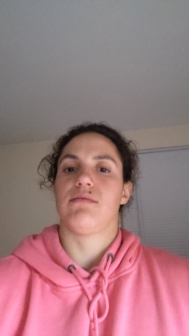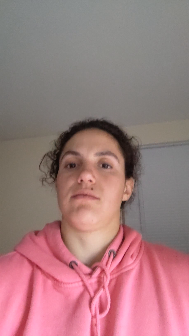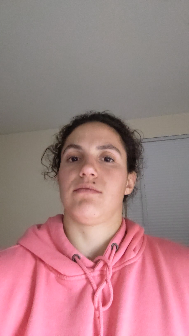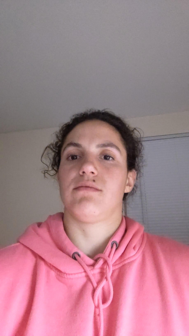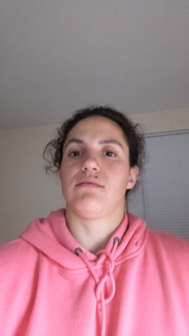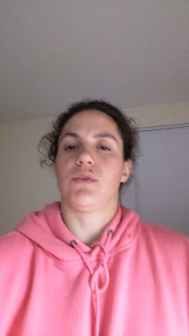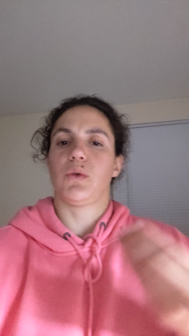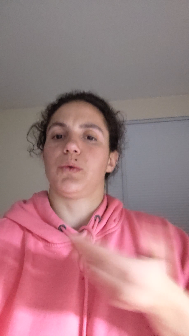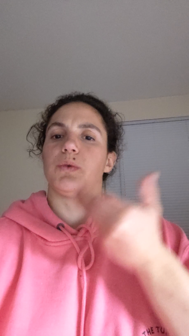new